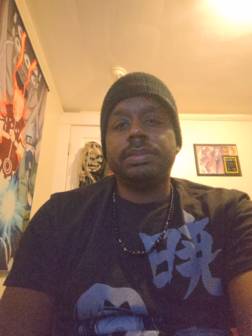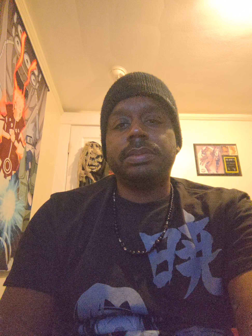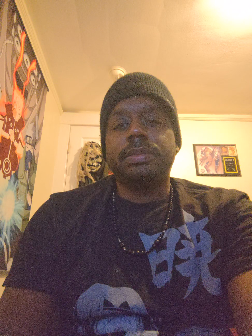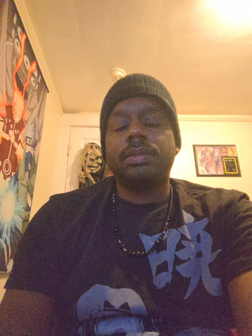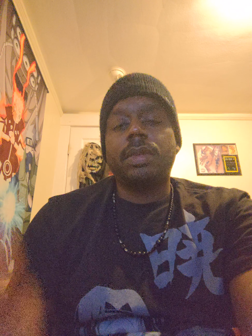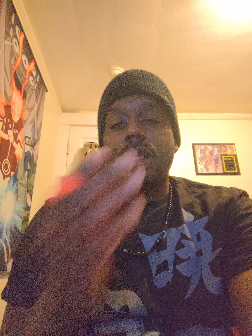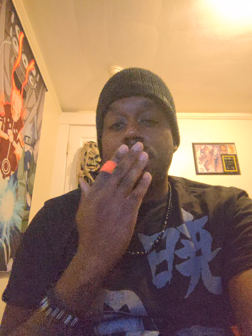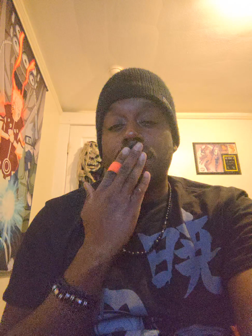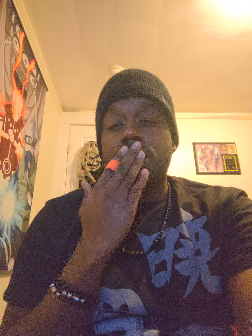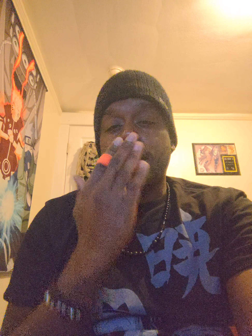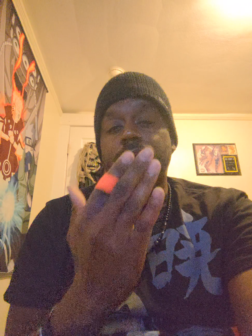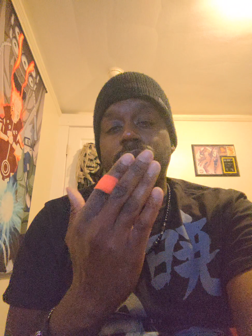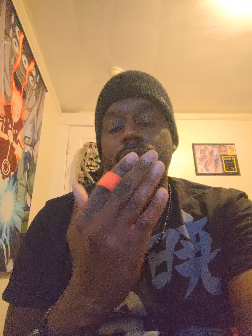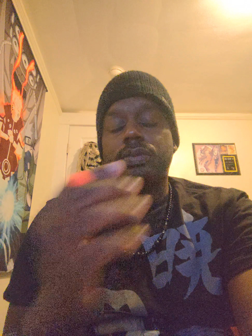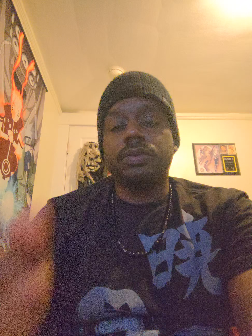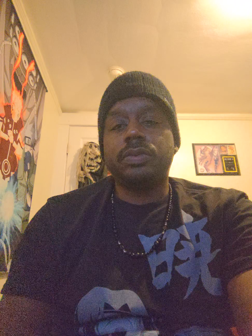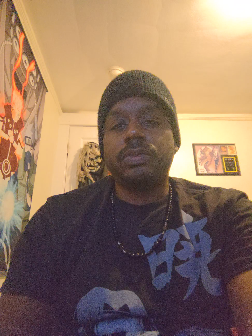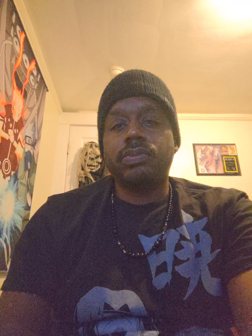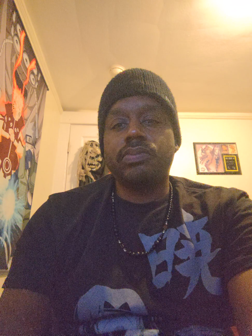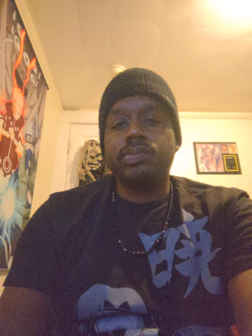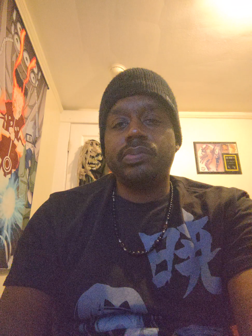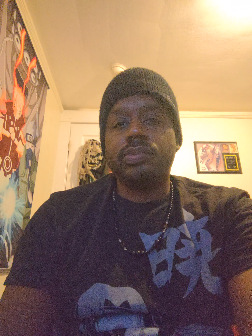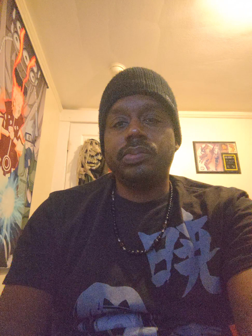thank you